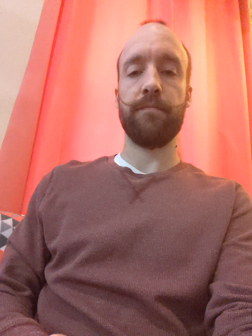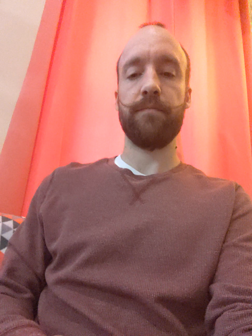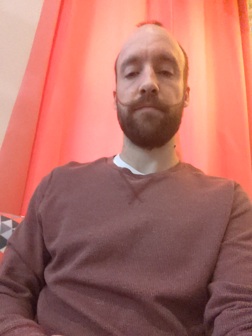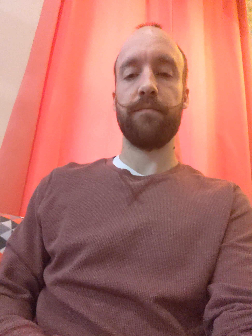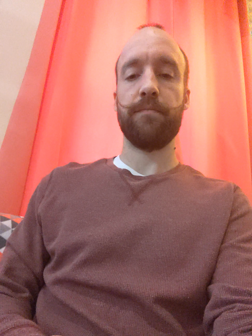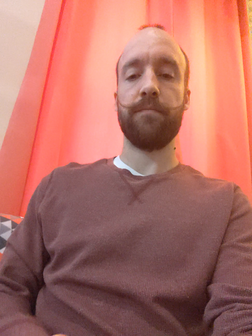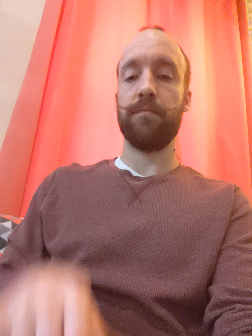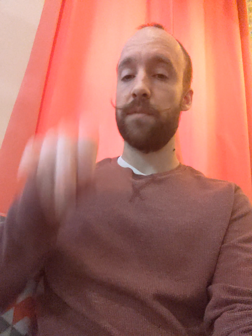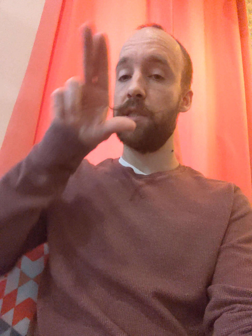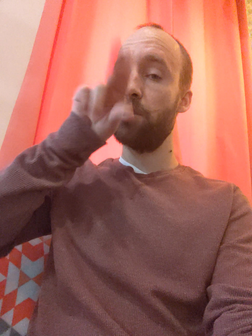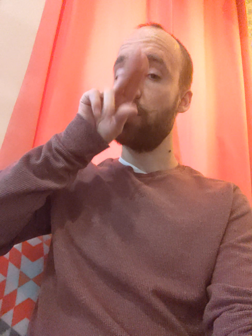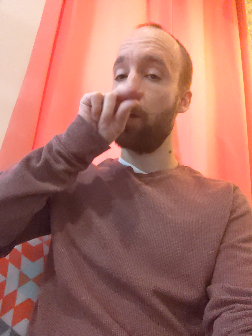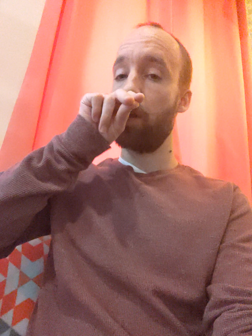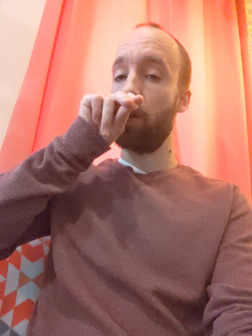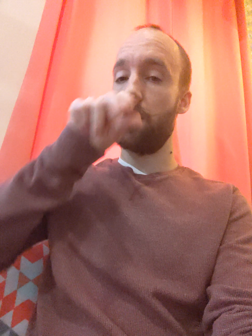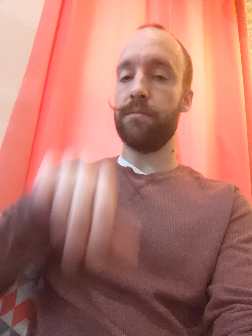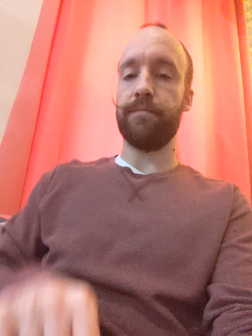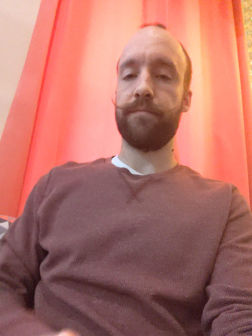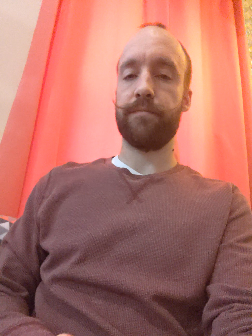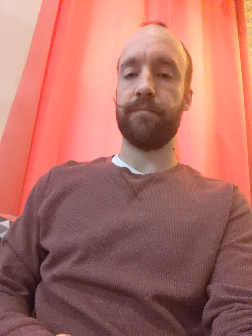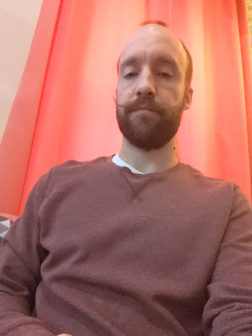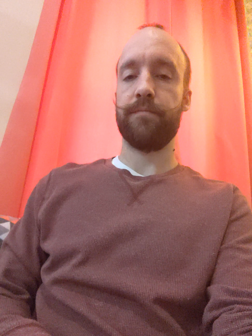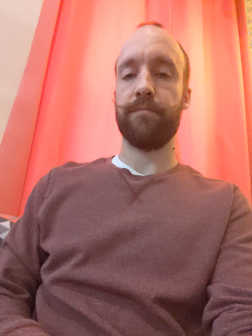duck